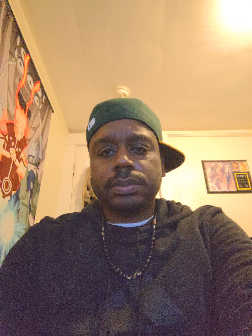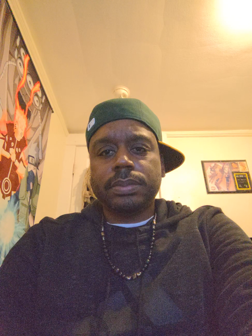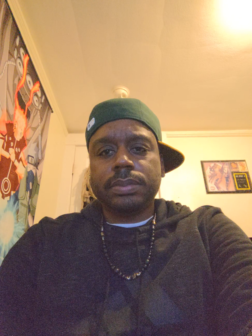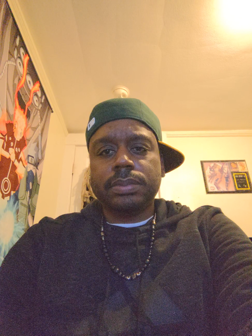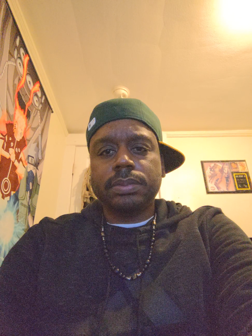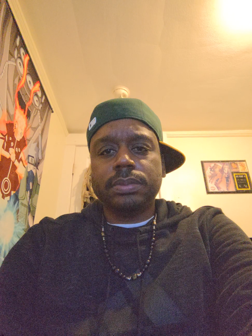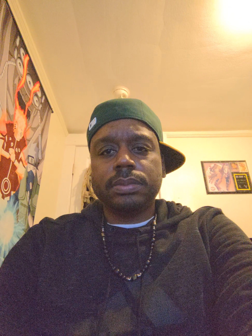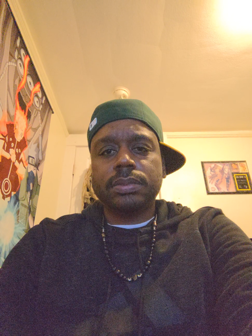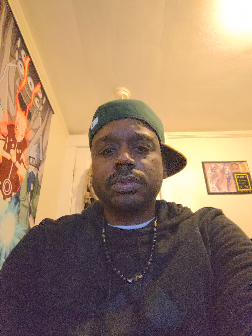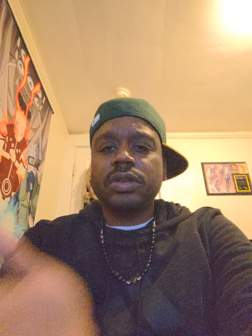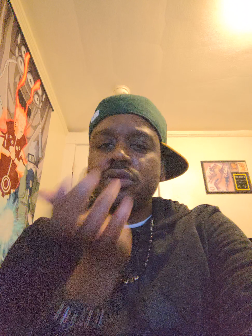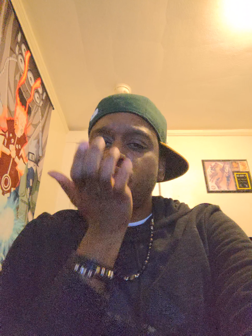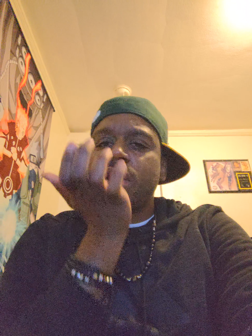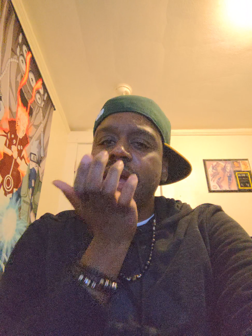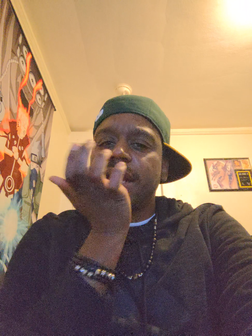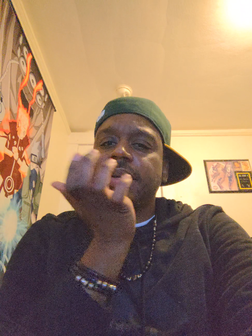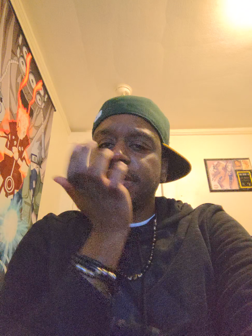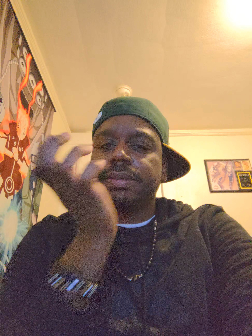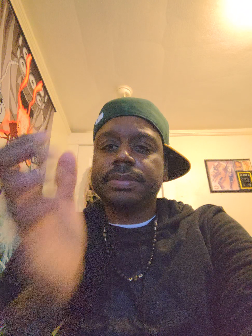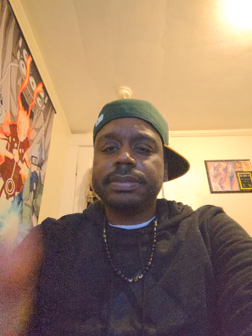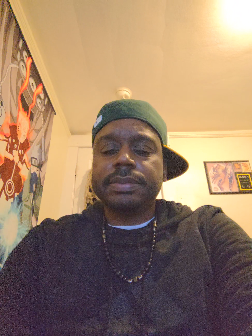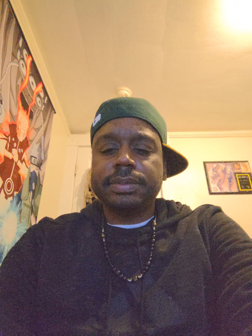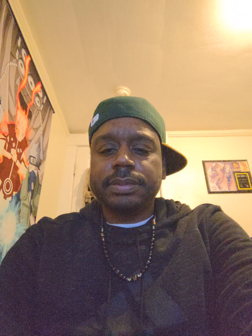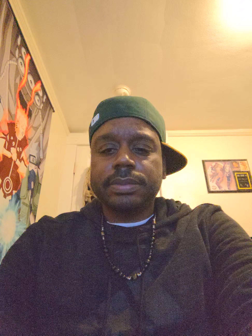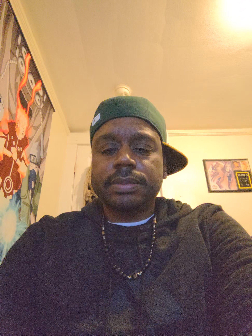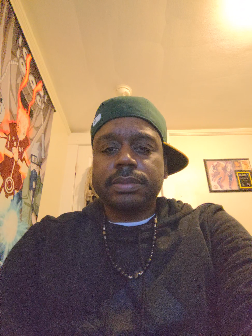grass